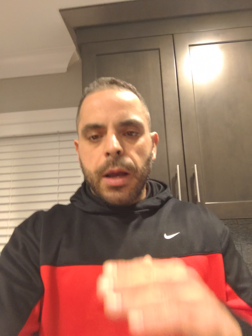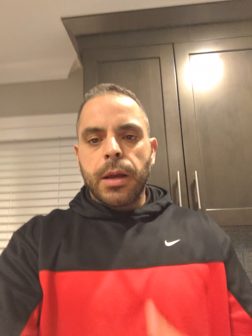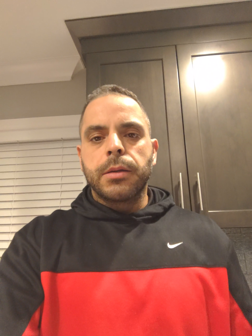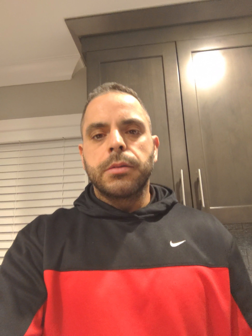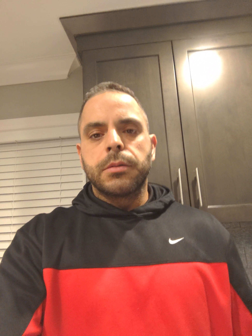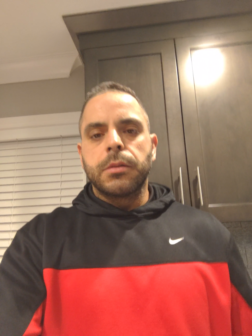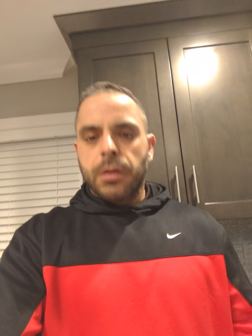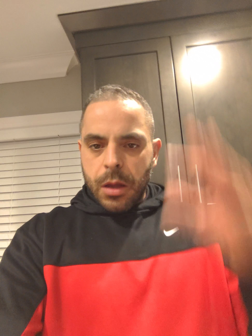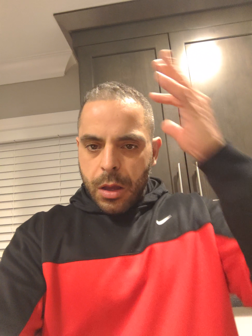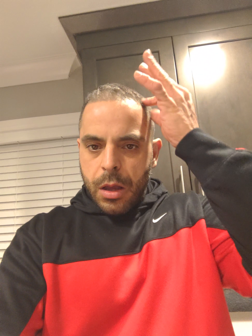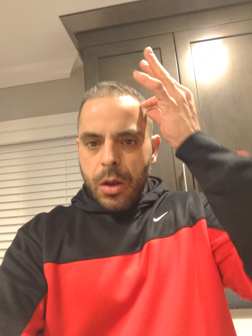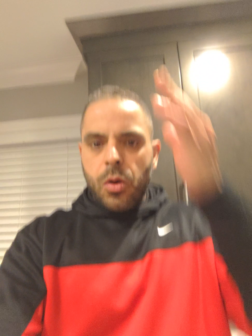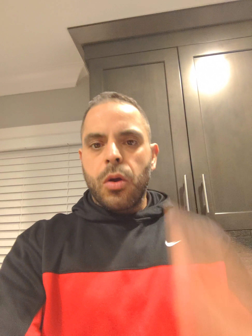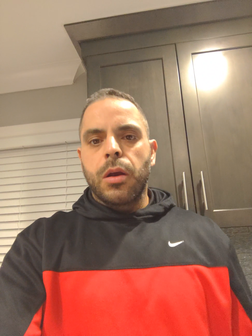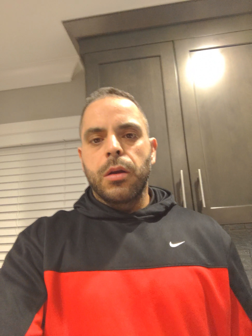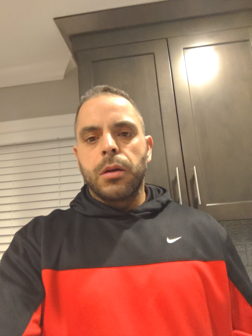hair